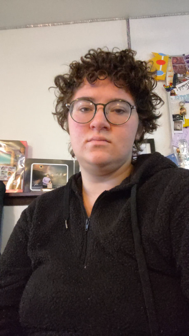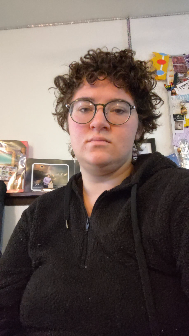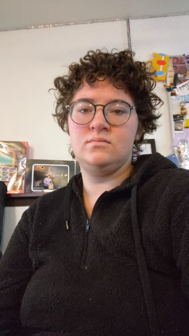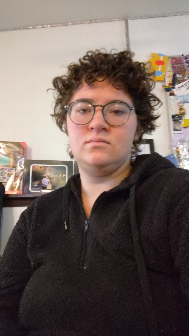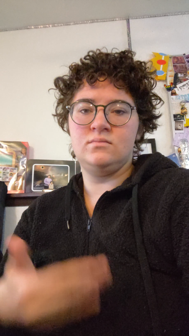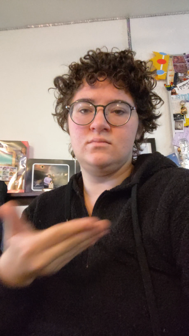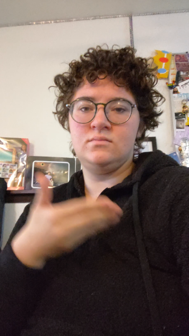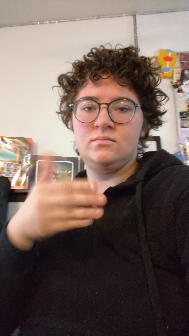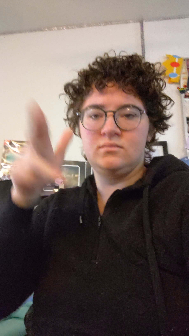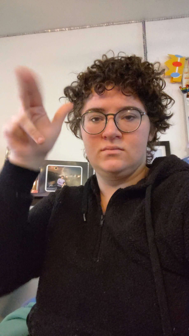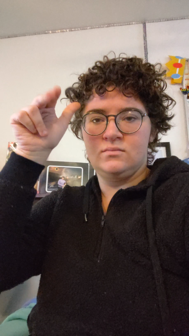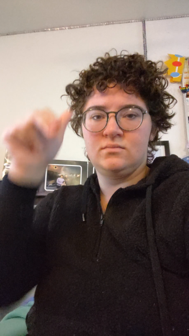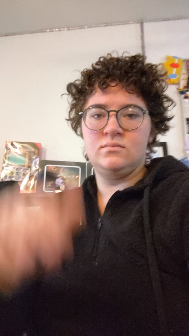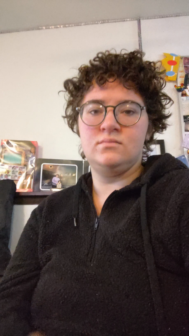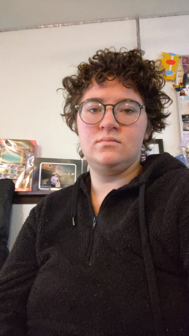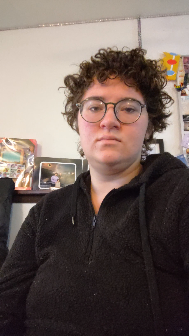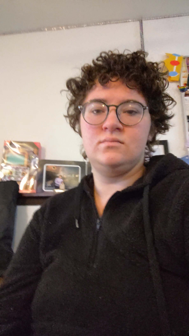pony